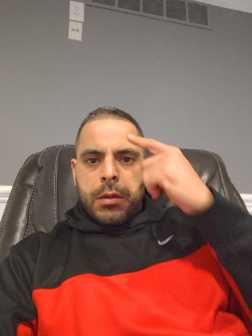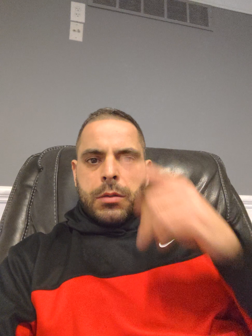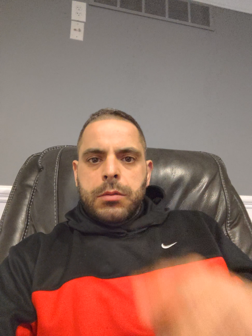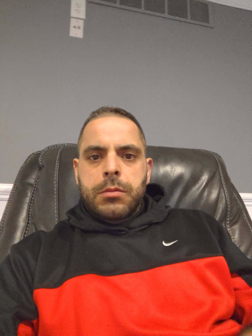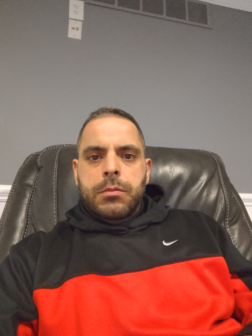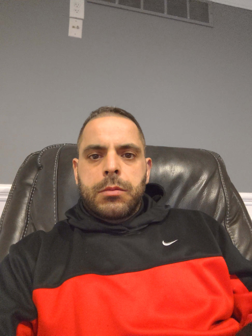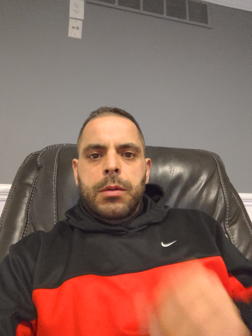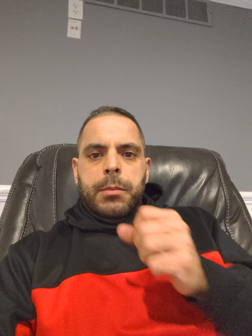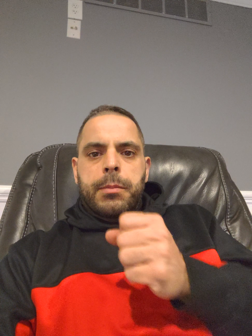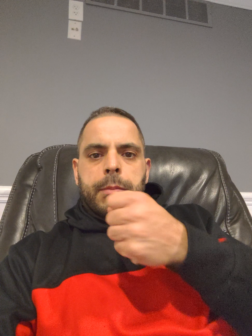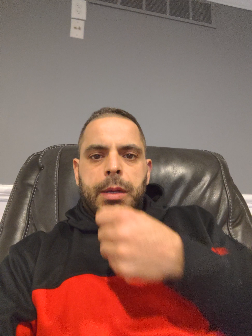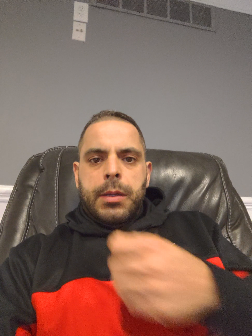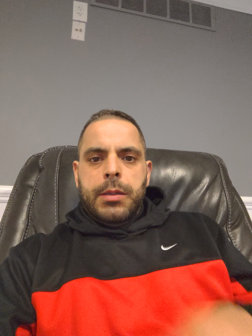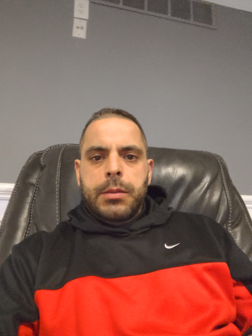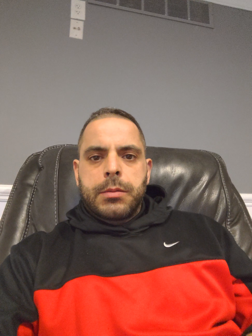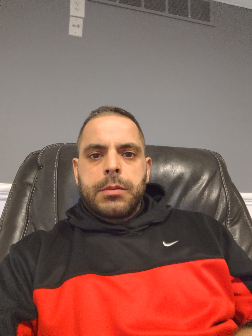make